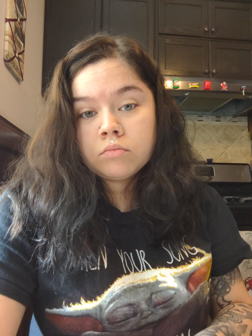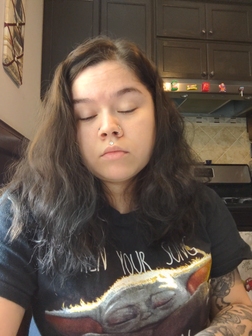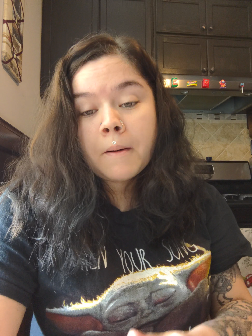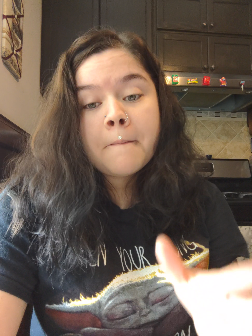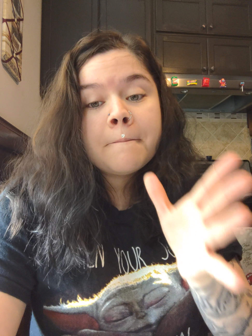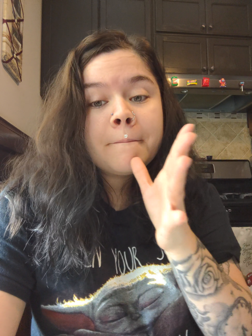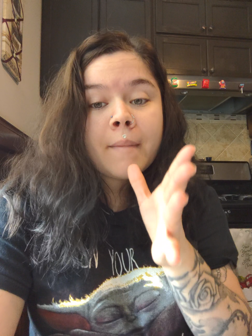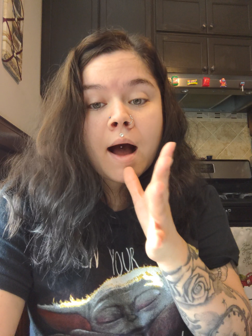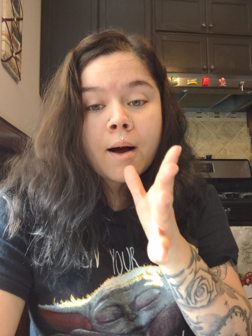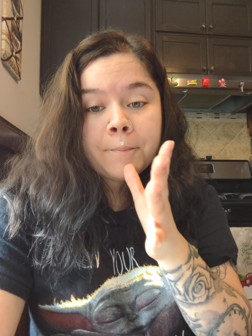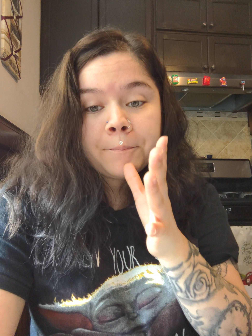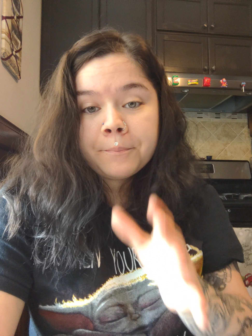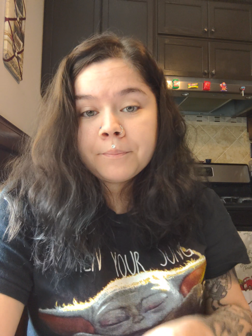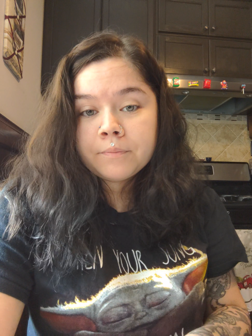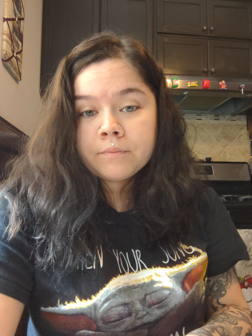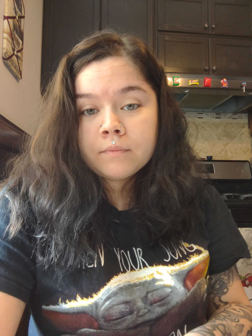mom